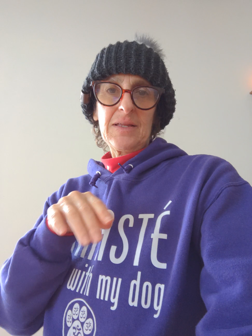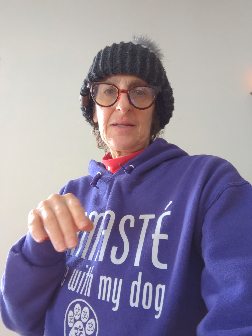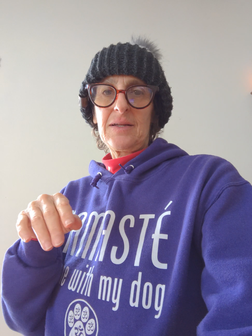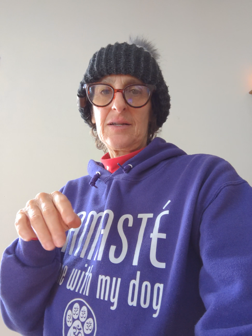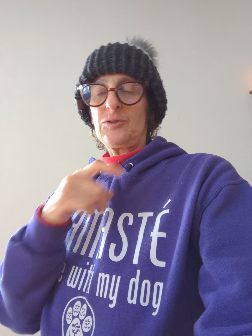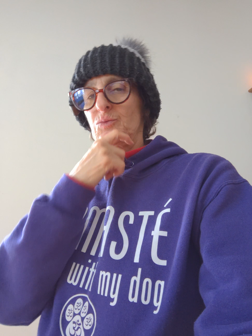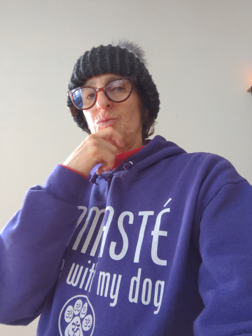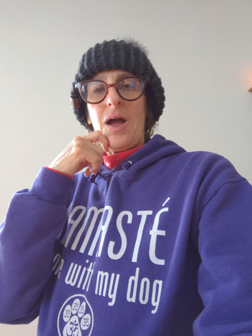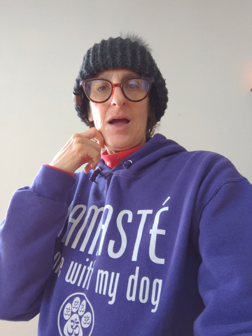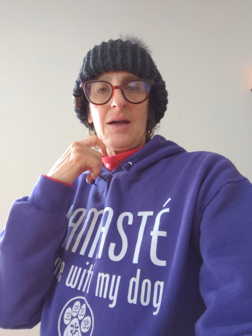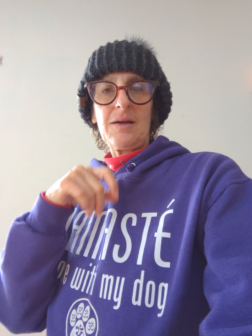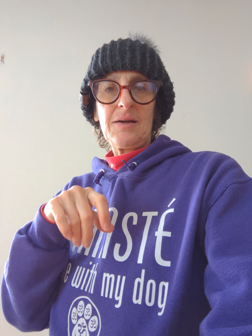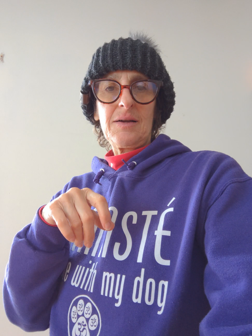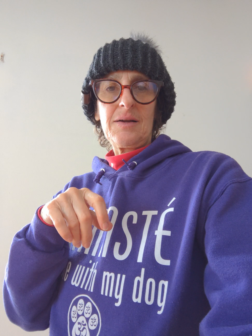dry